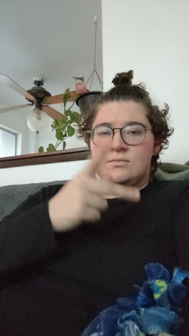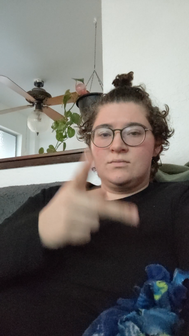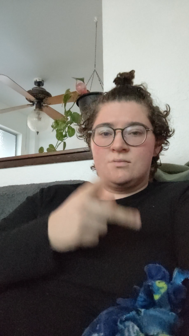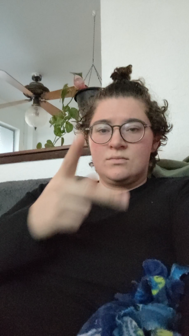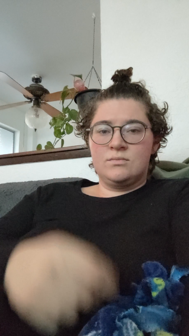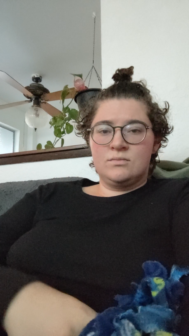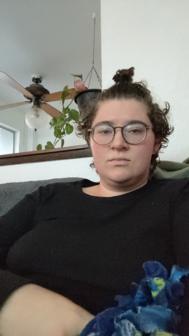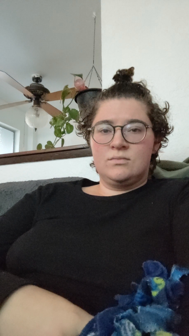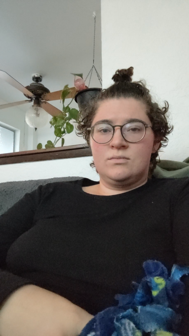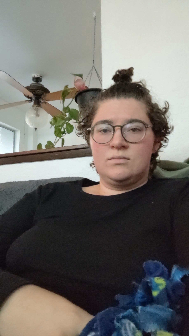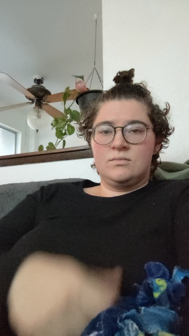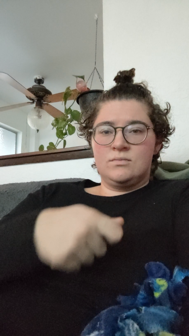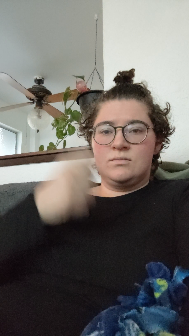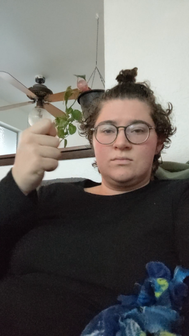pull